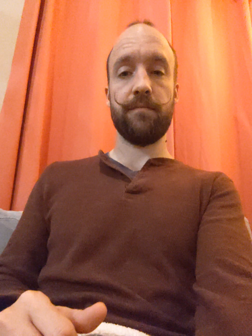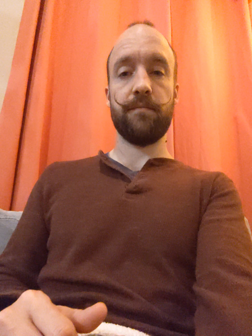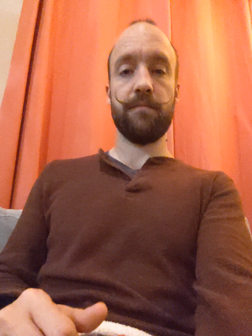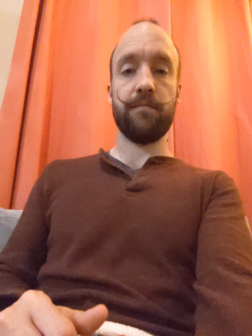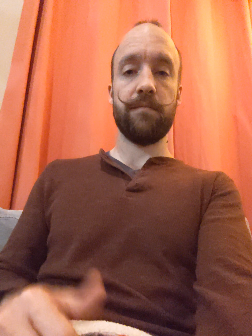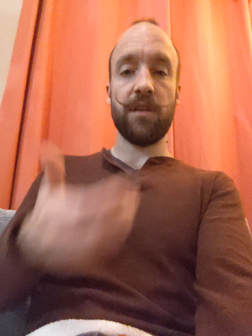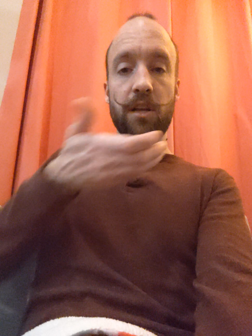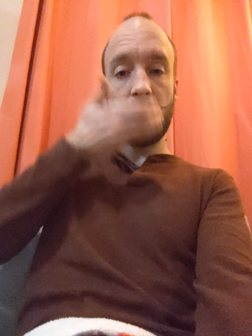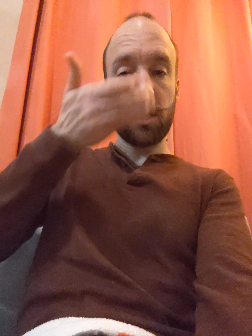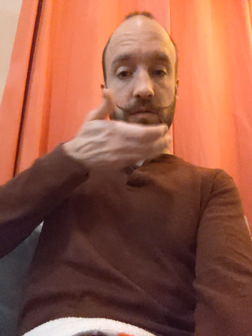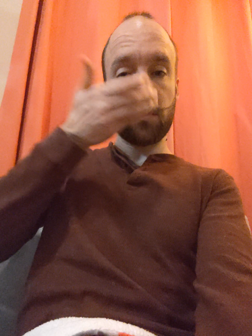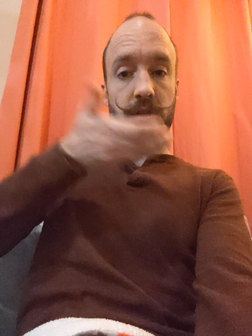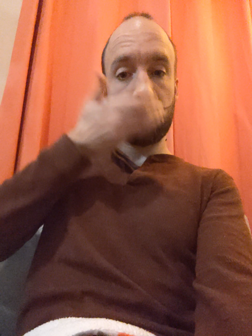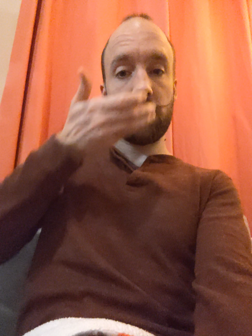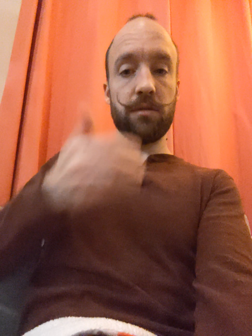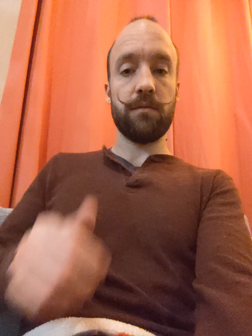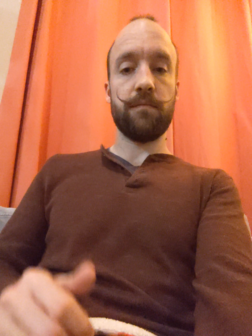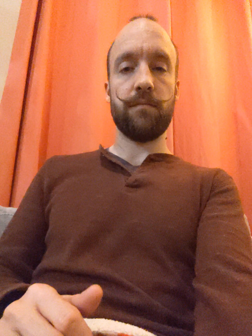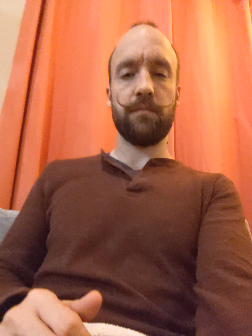cereal